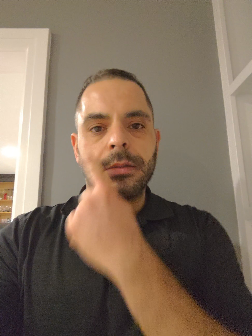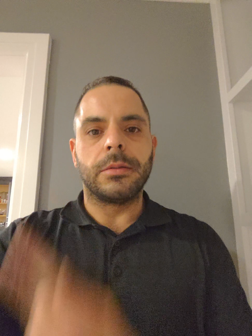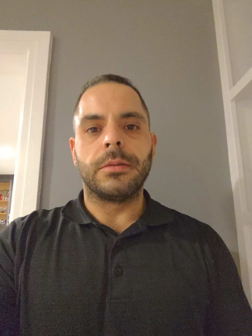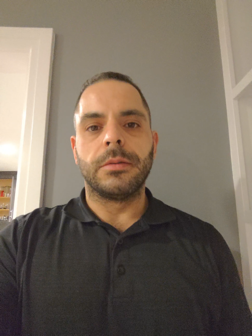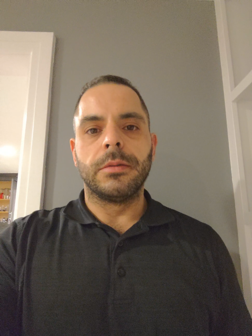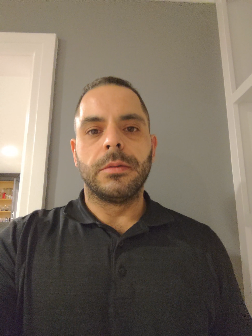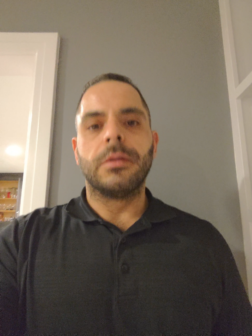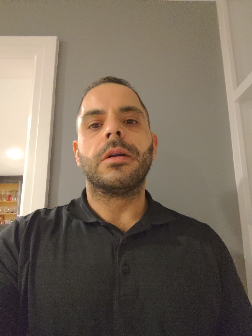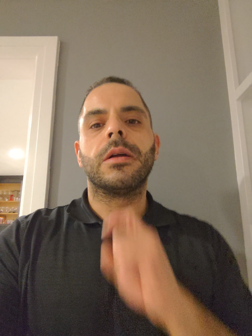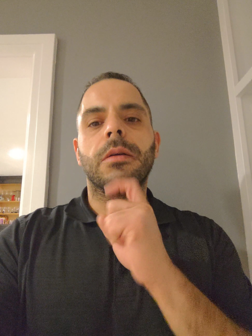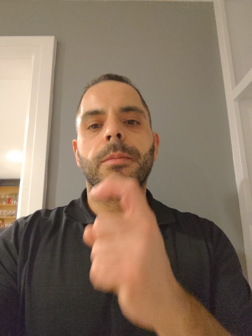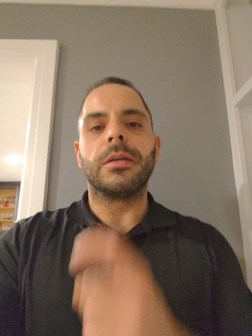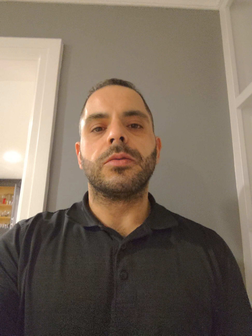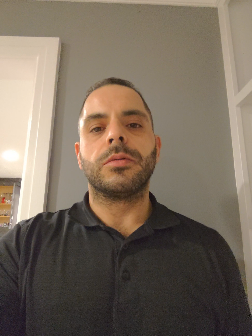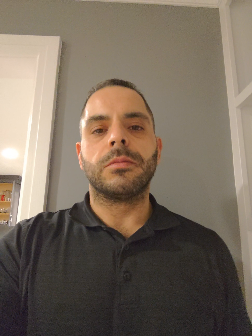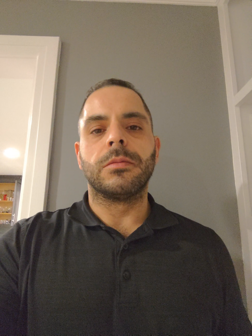garbage